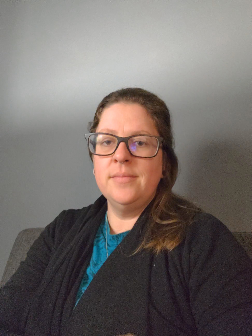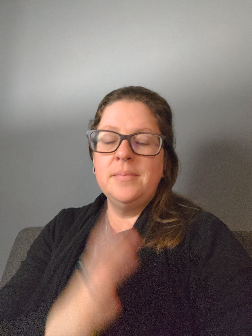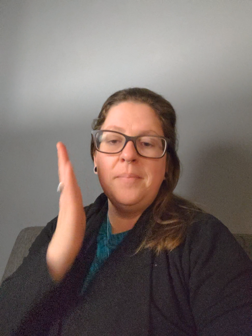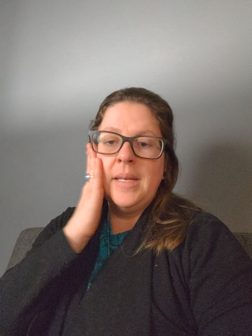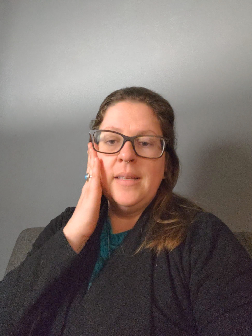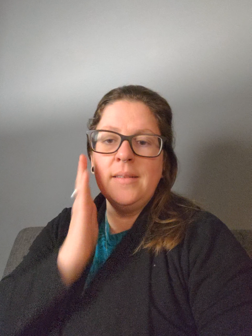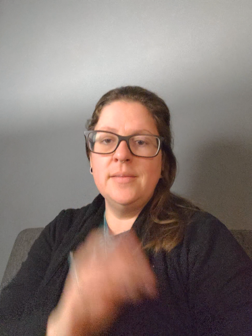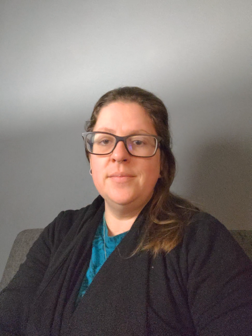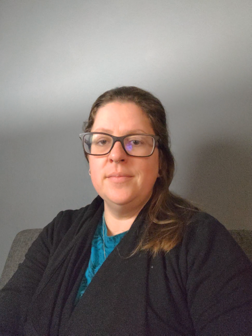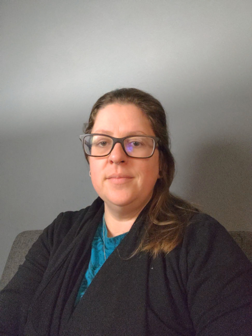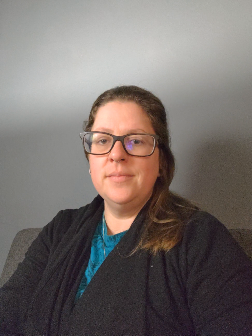bed